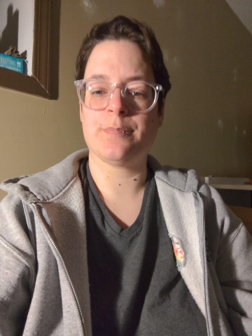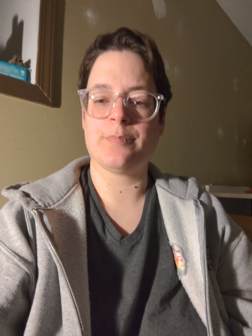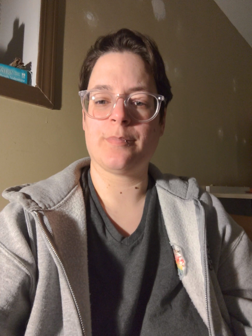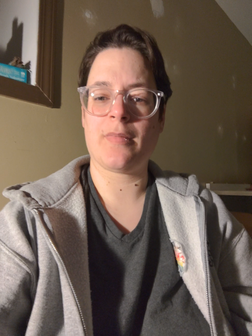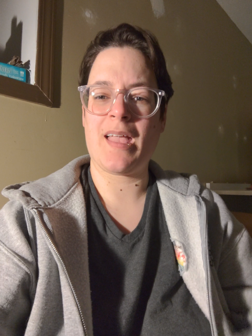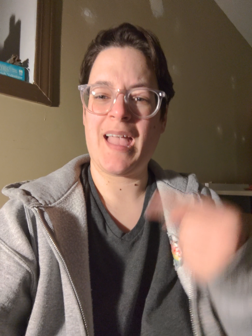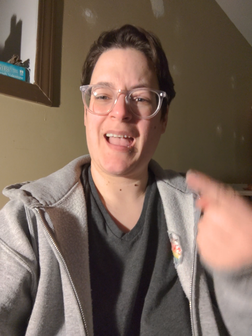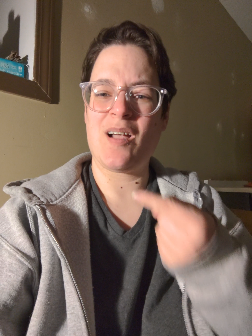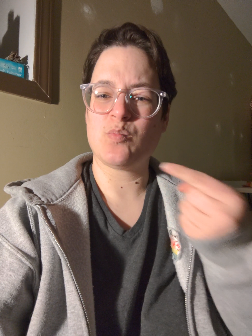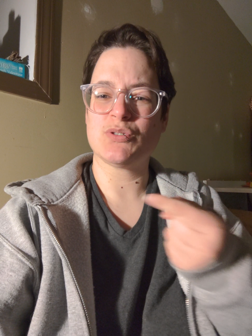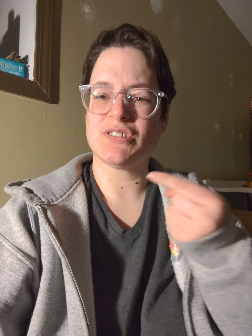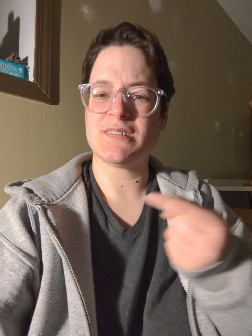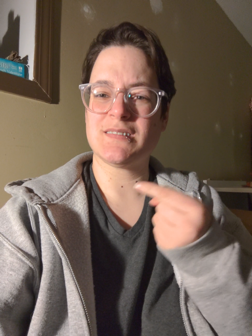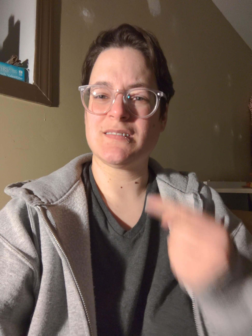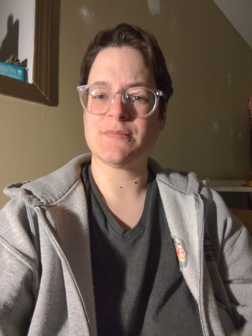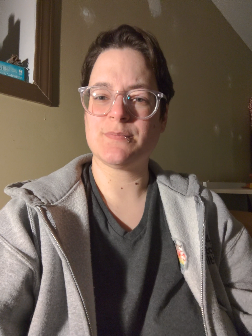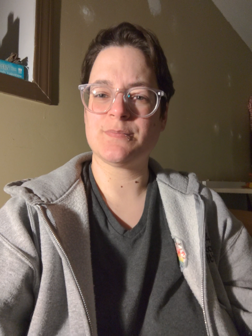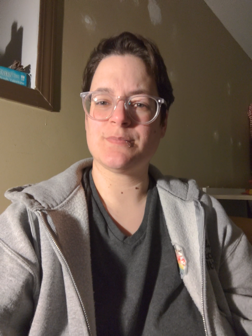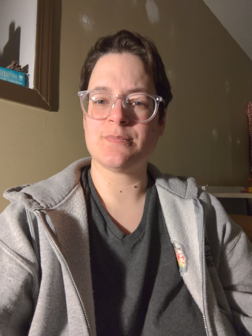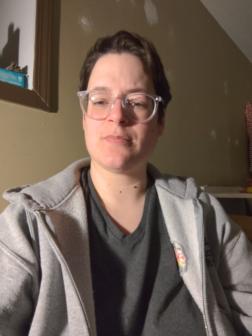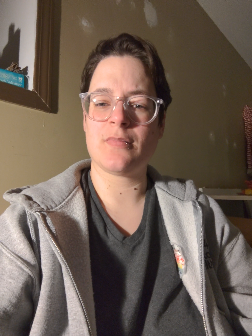owie